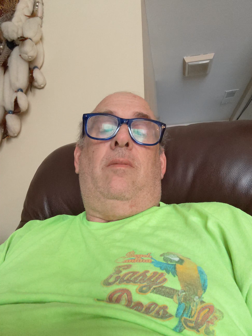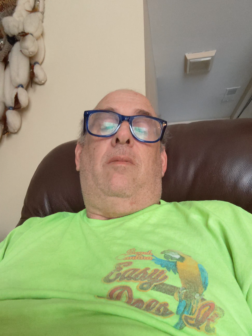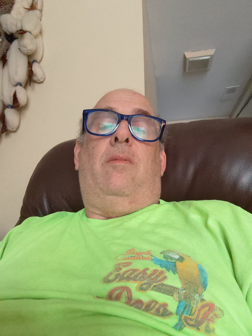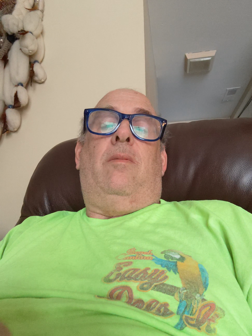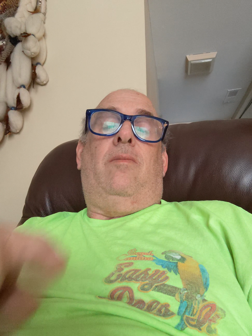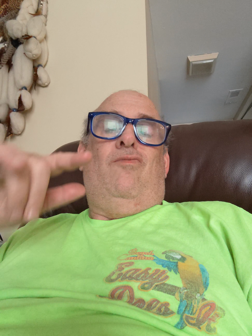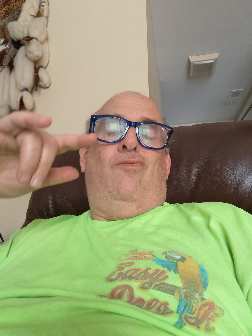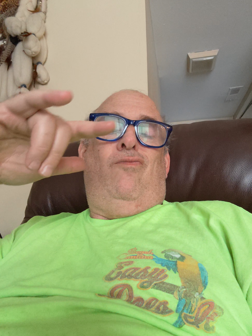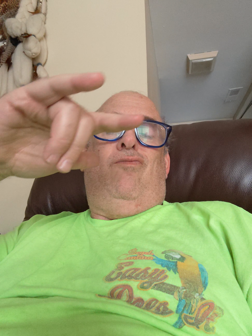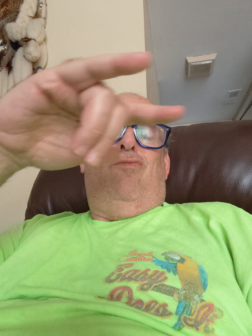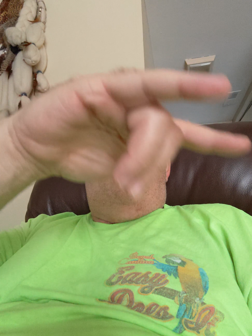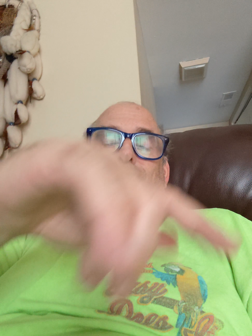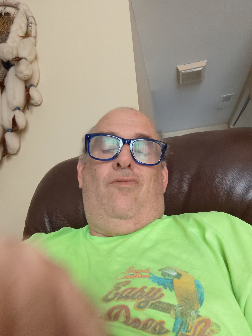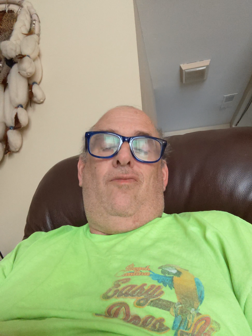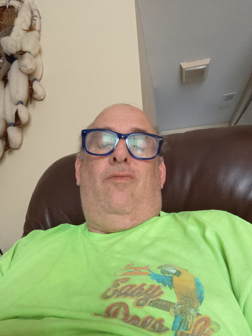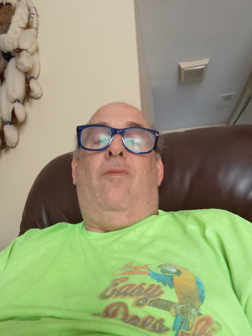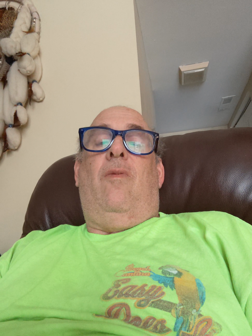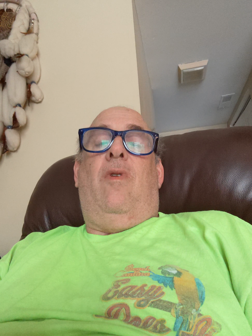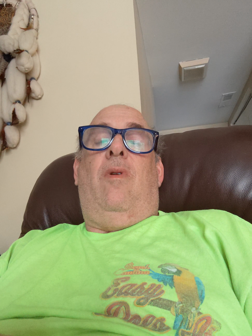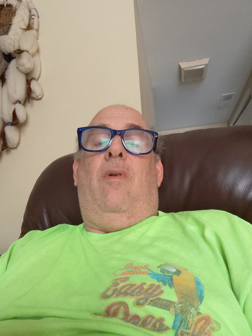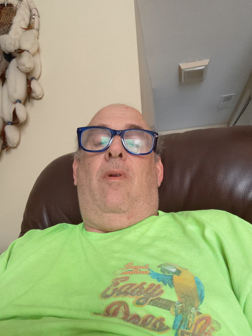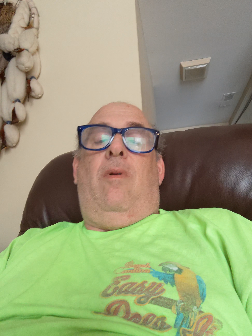airplane